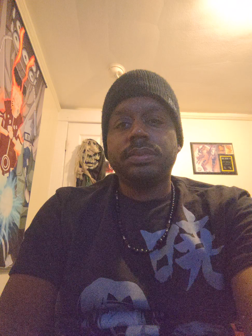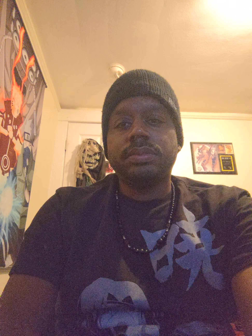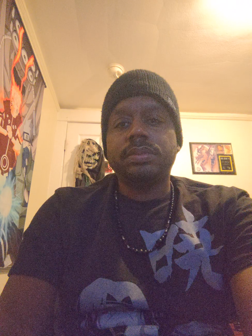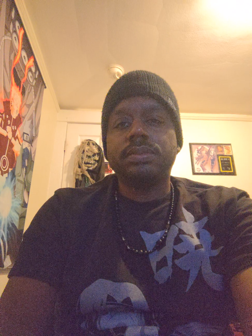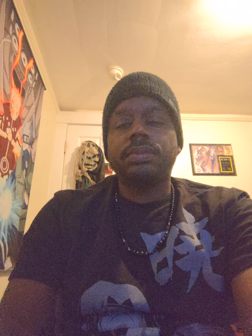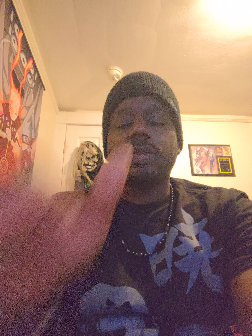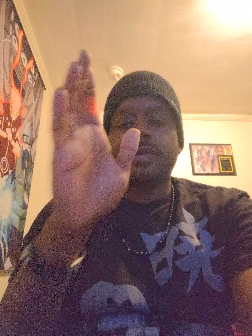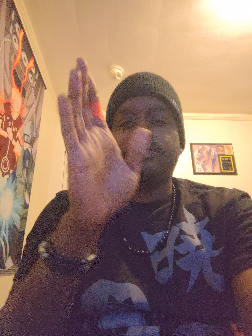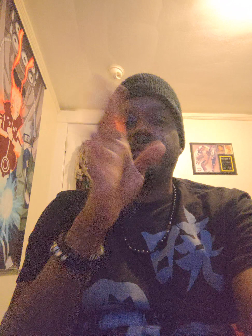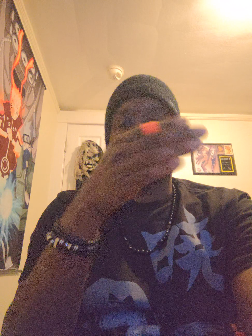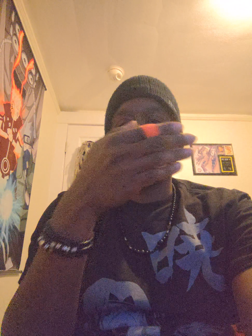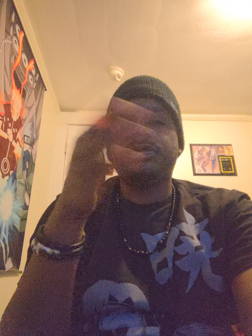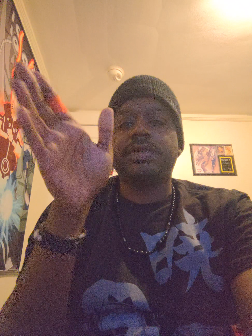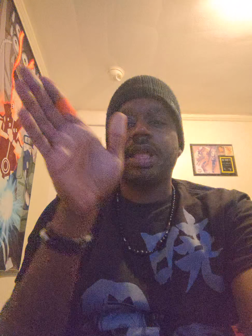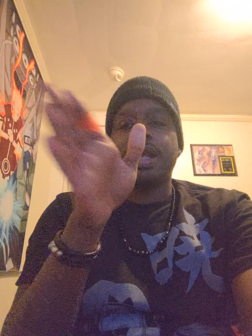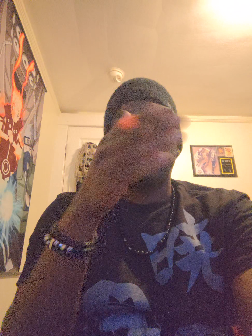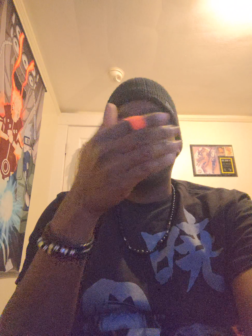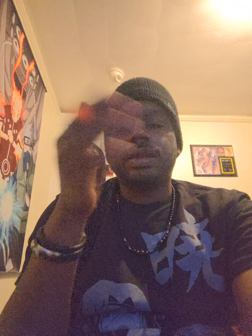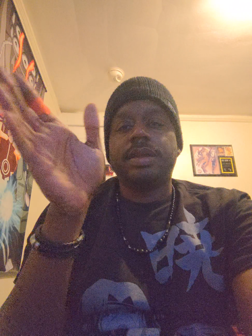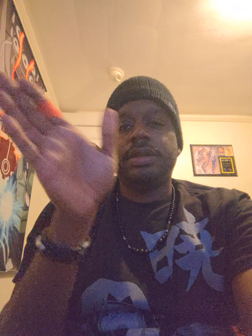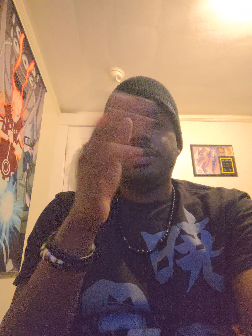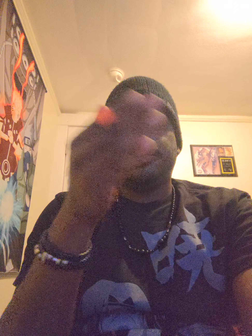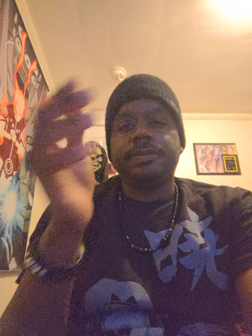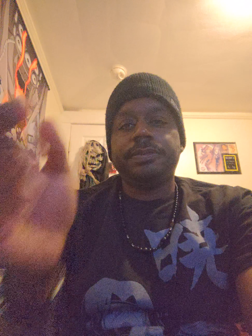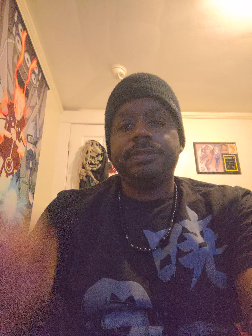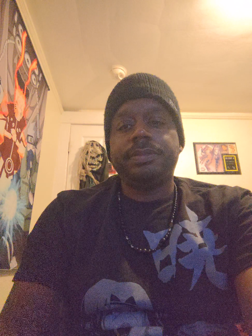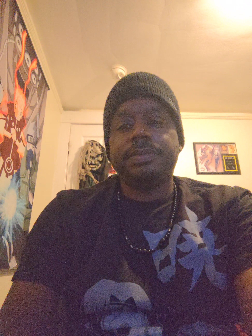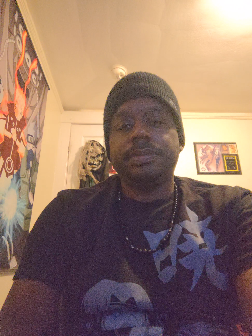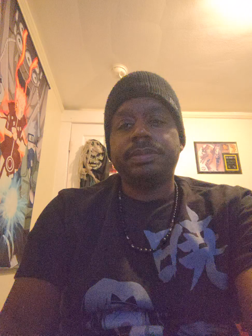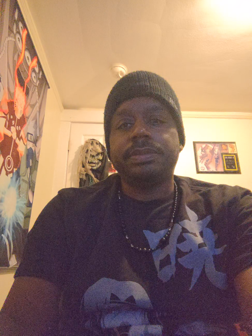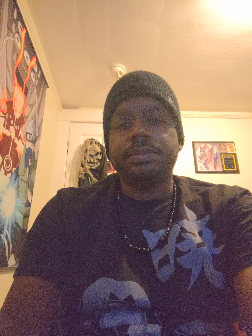flag